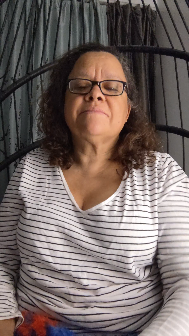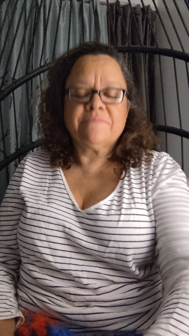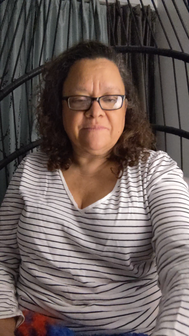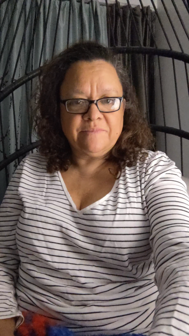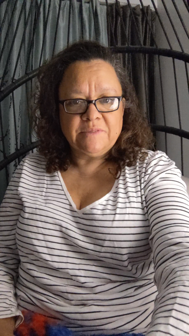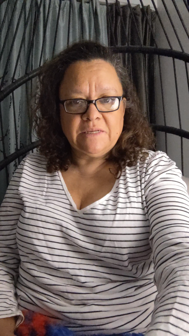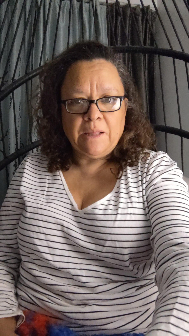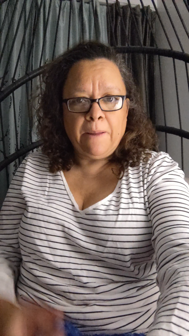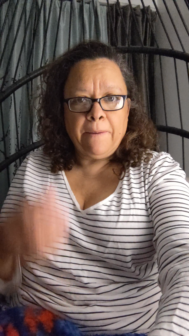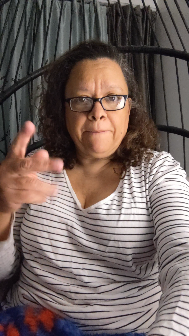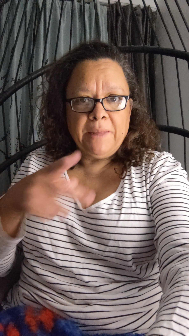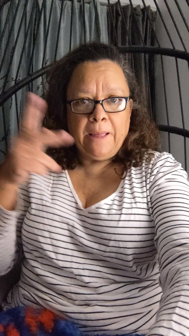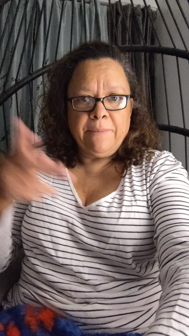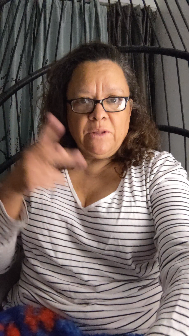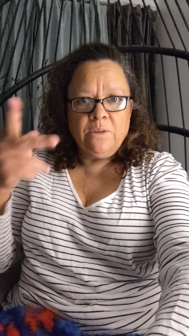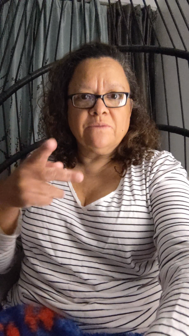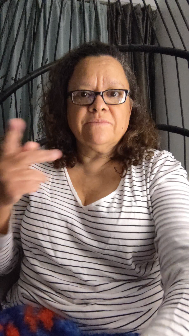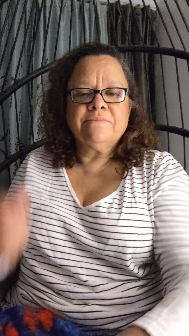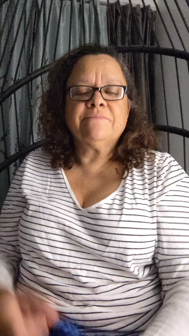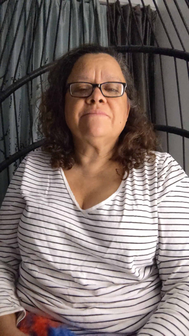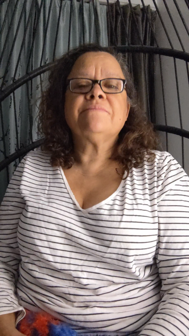people